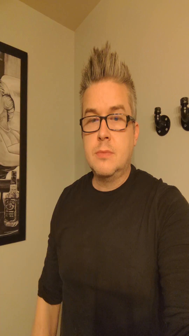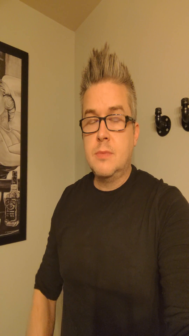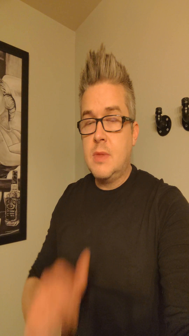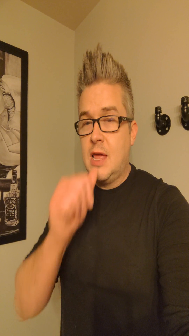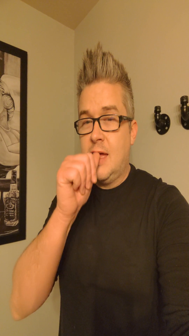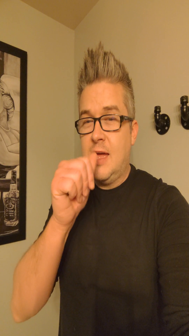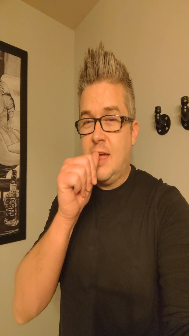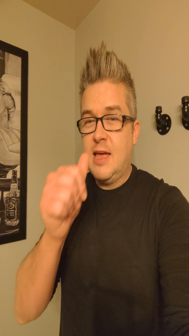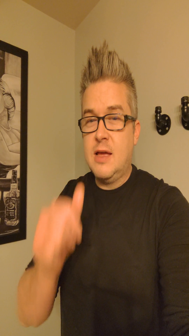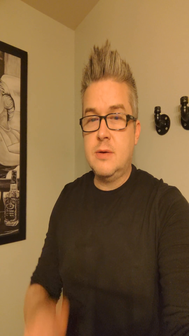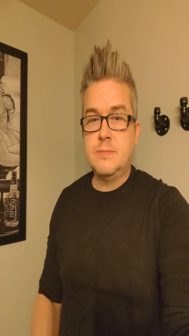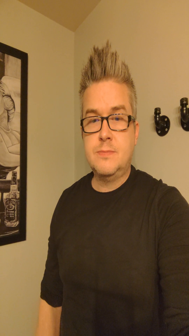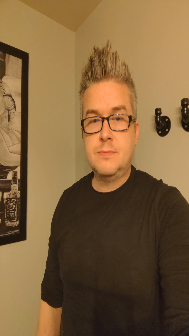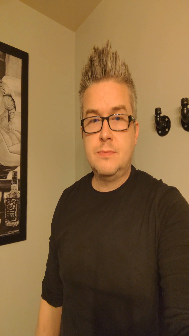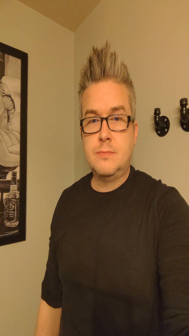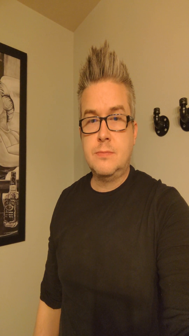nuts